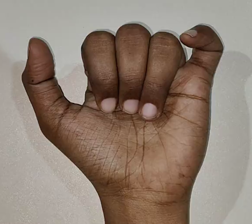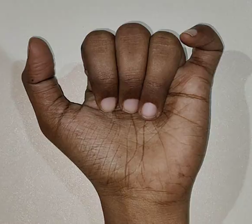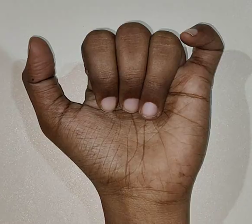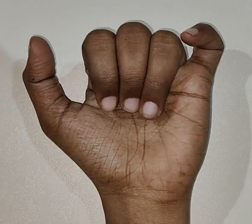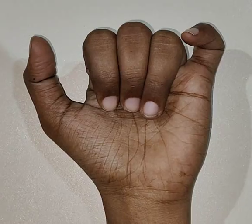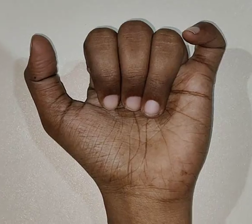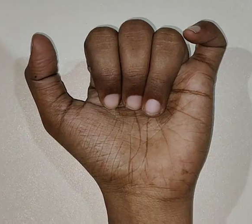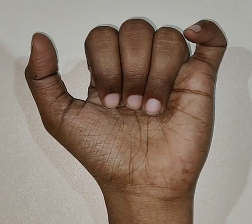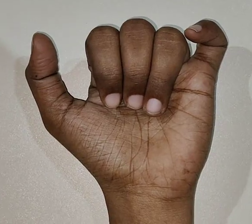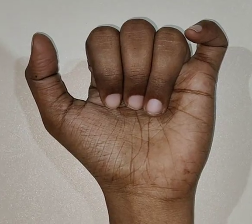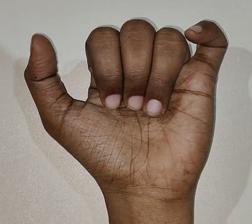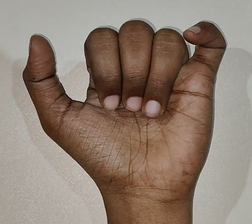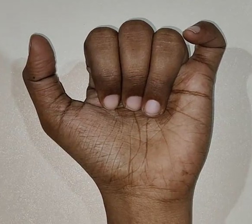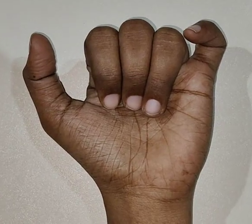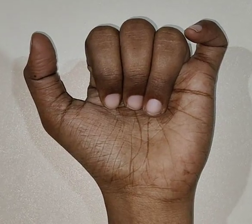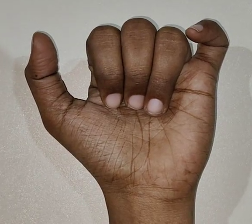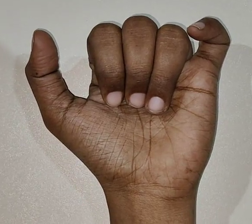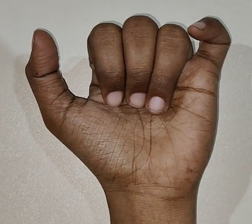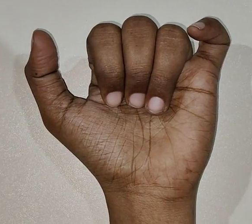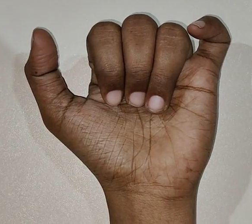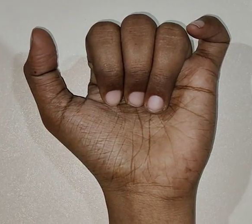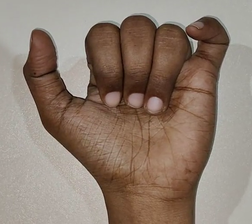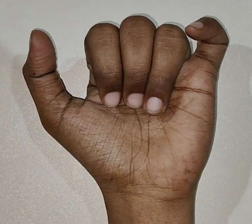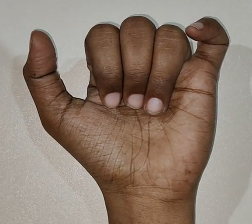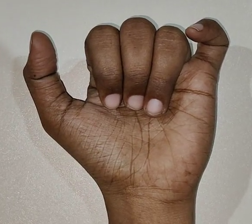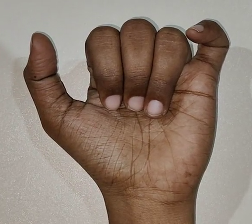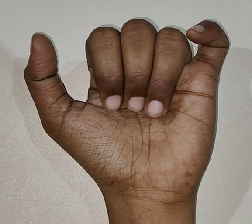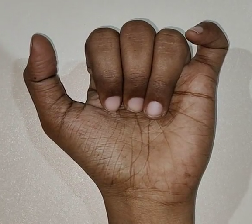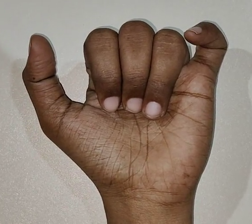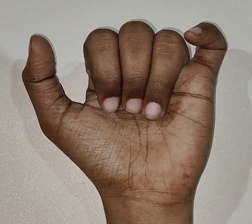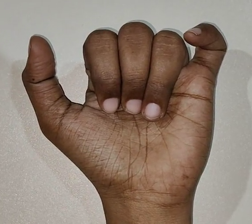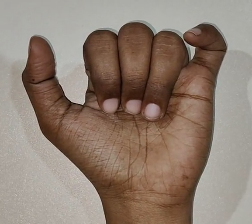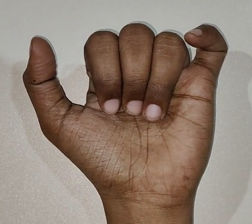ഋ